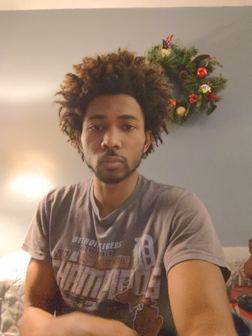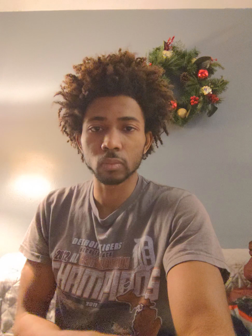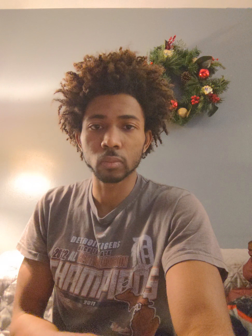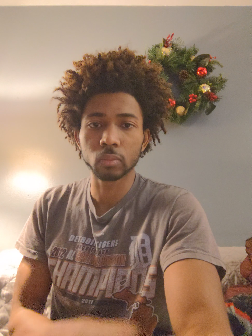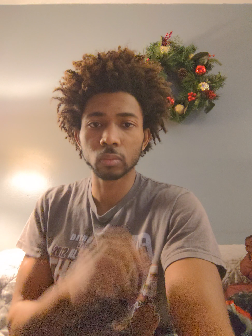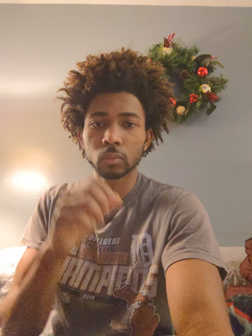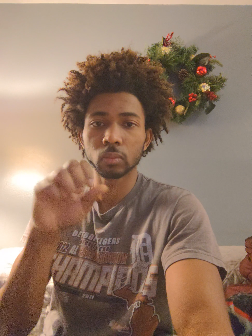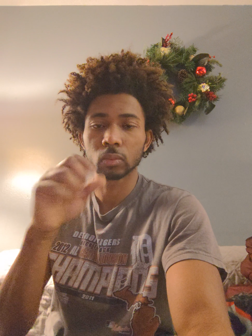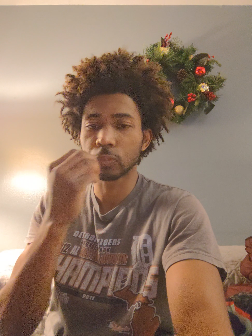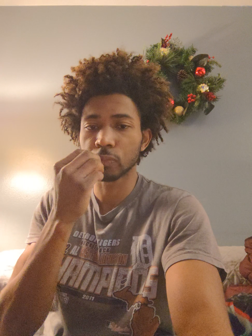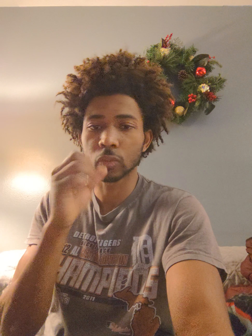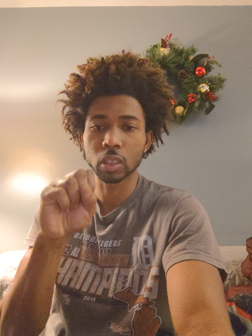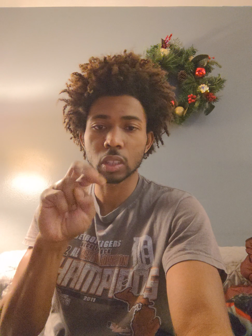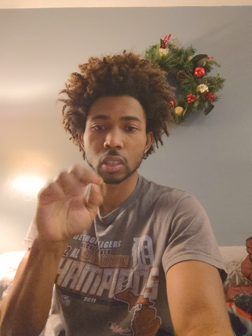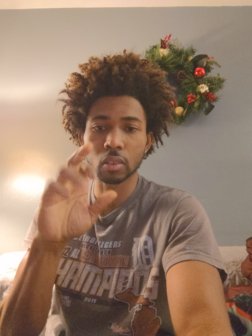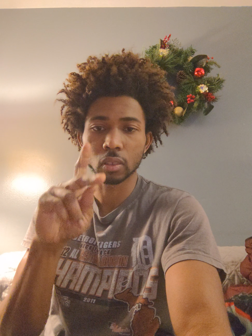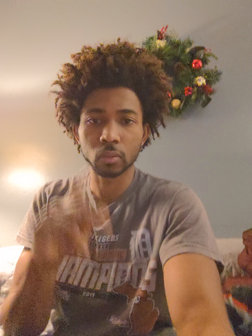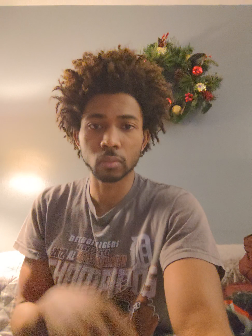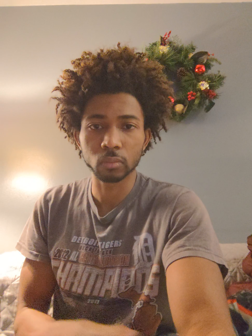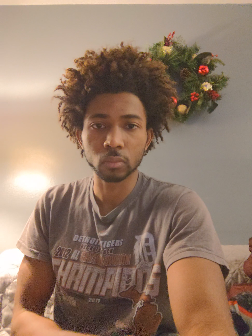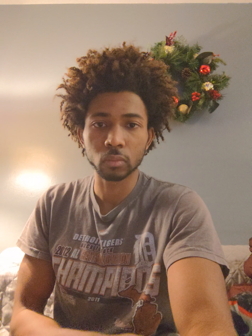snack